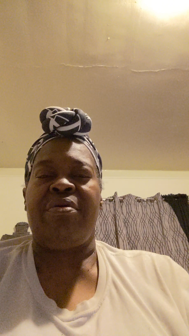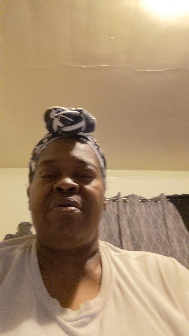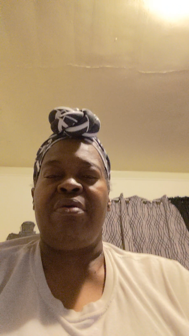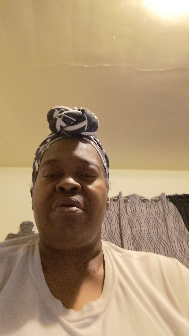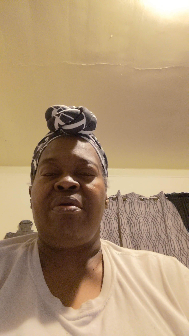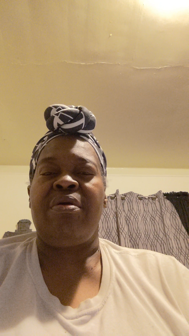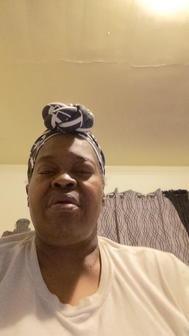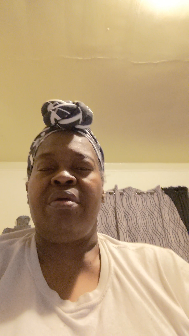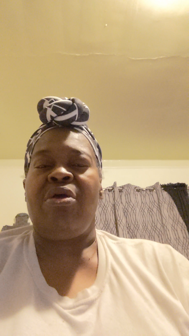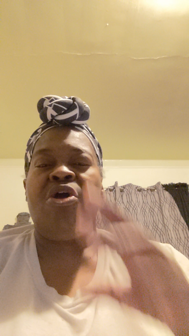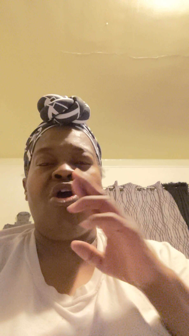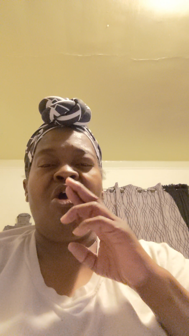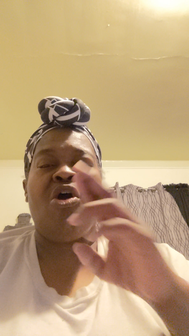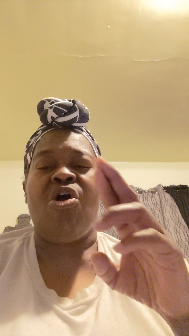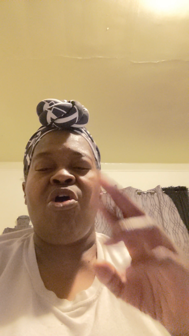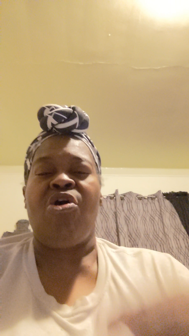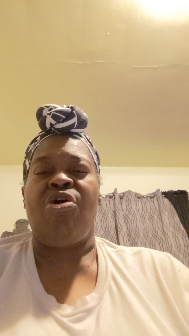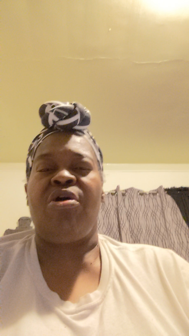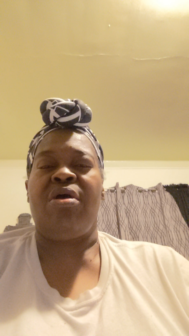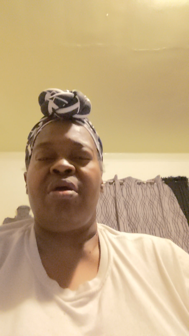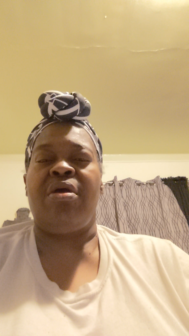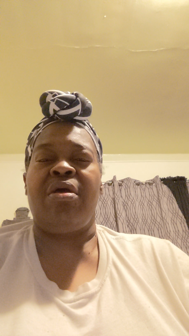are